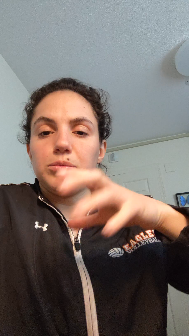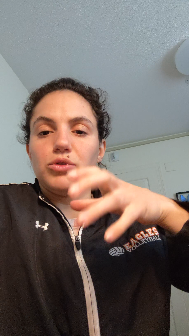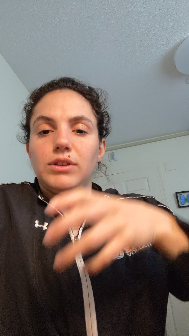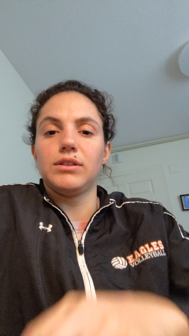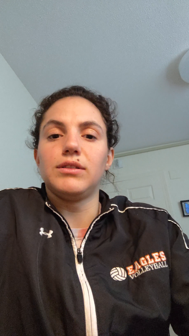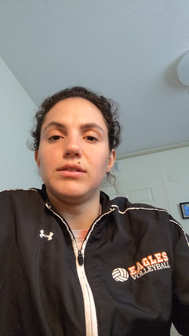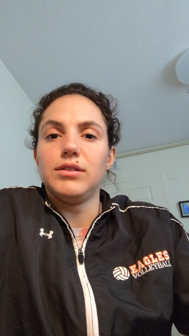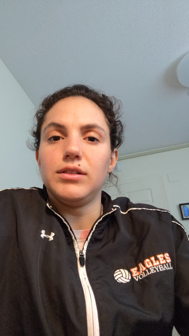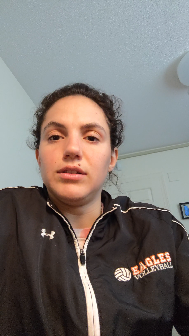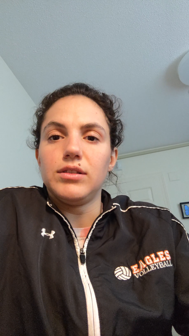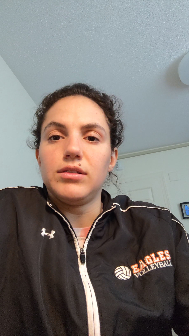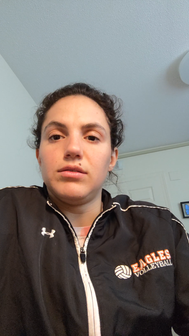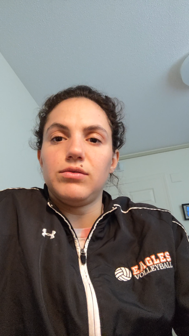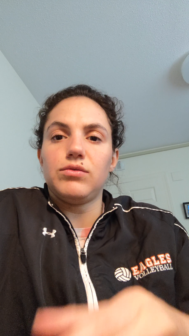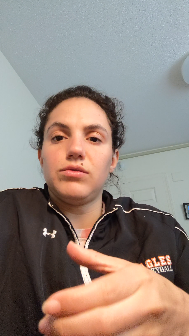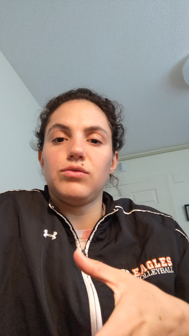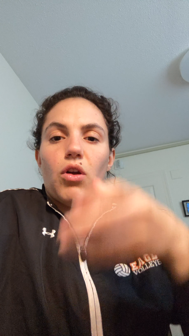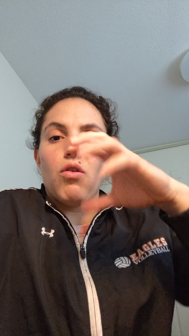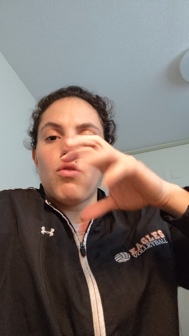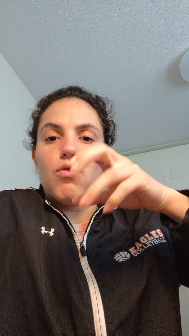jar